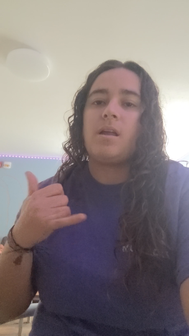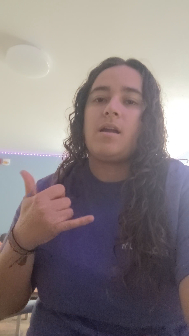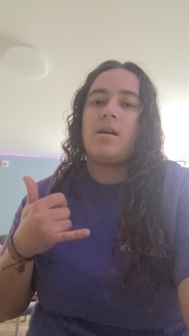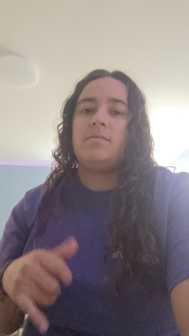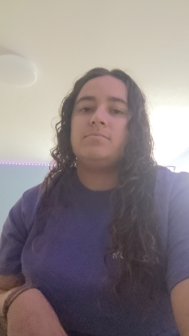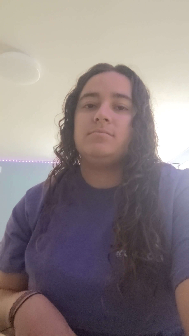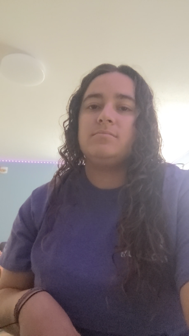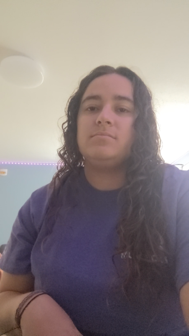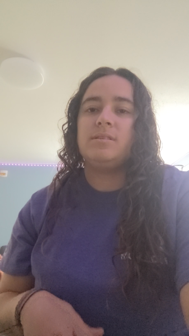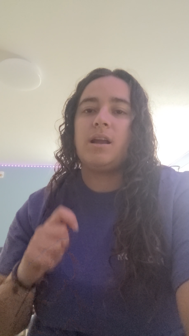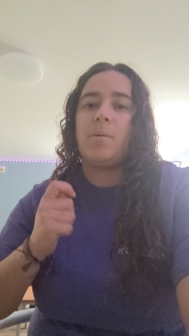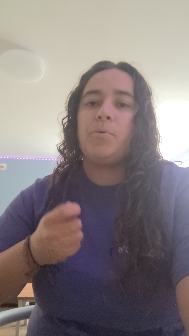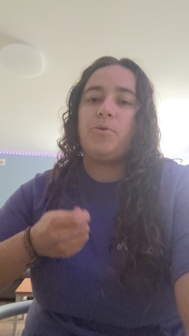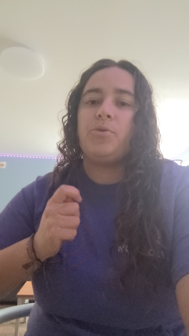hammer